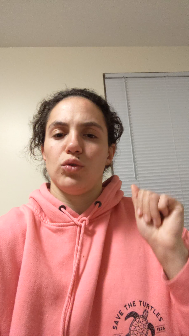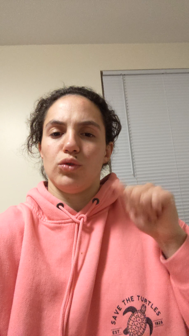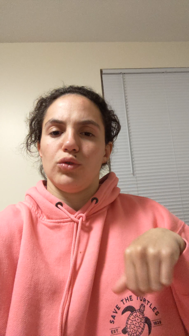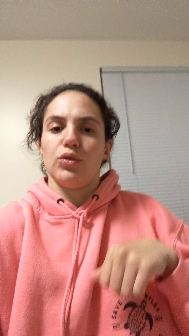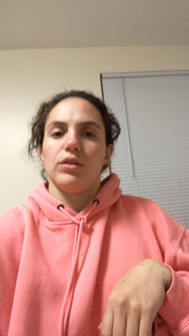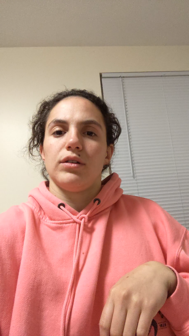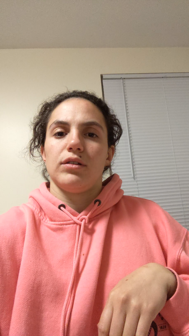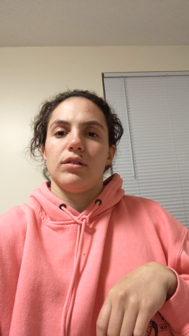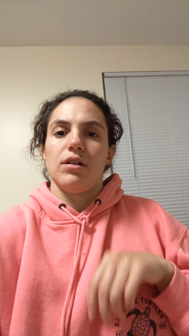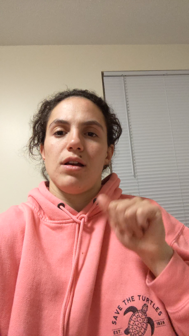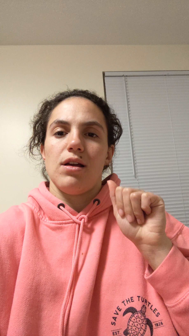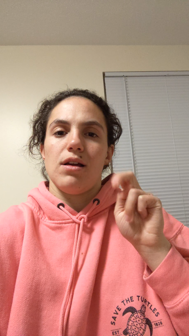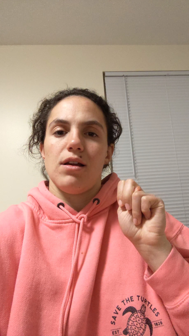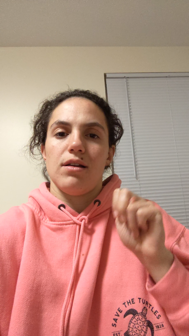an